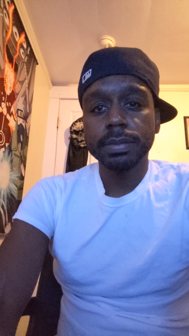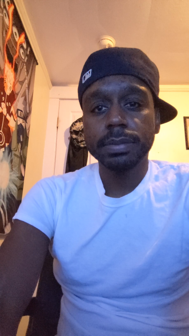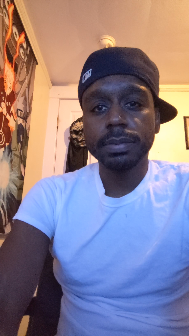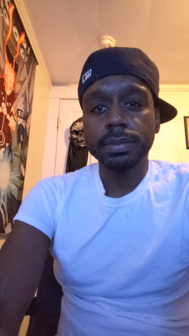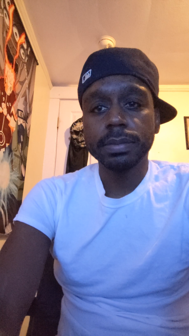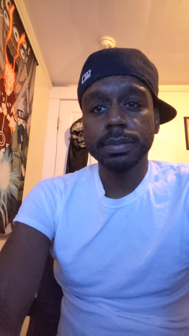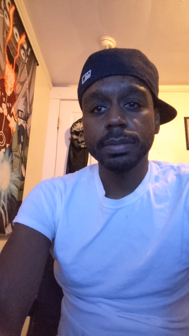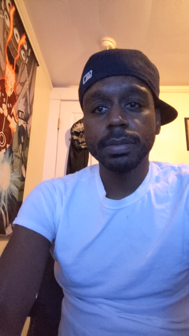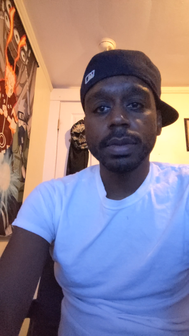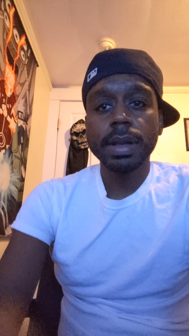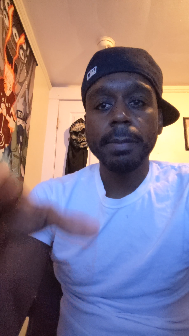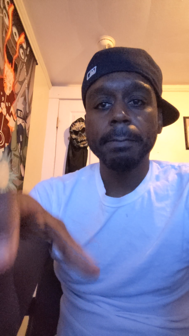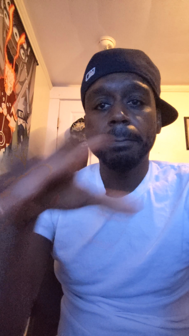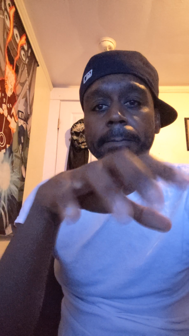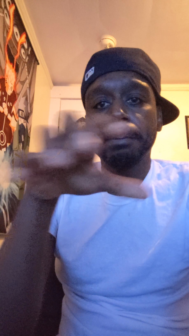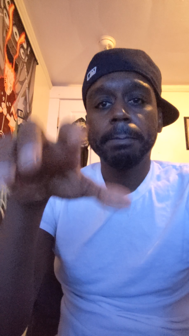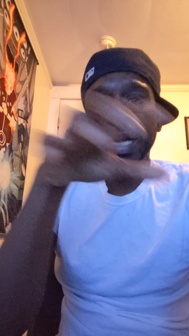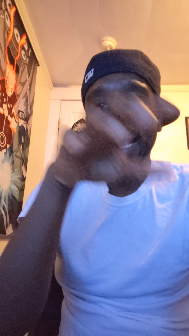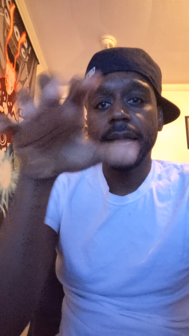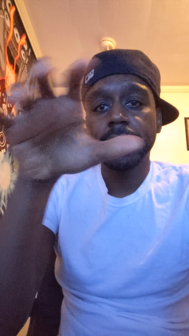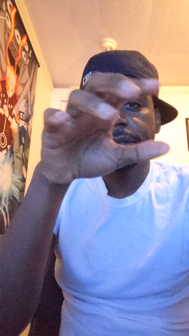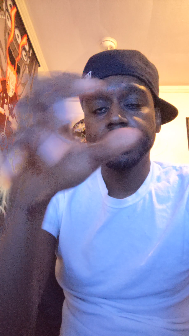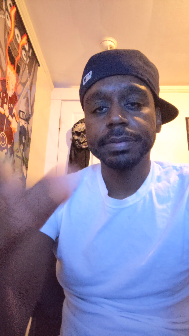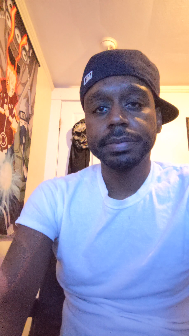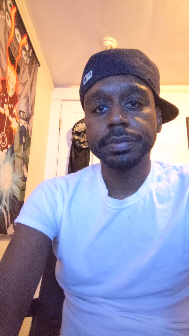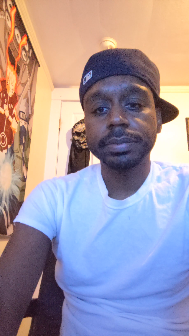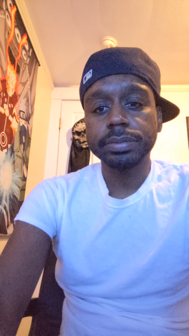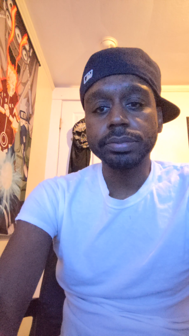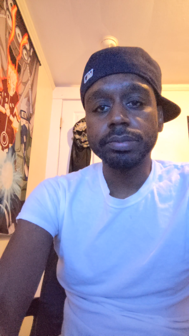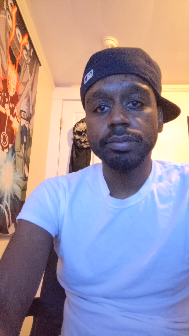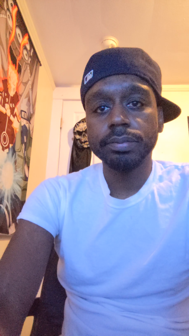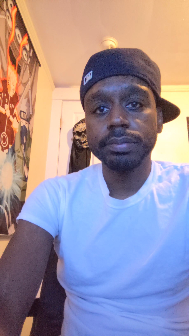block